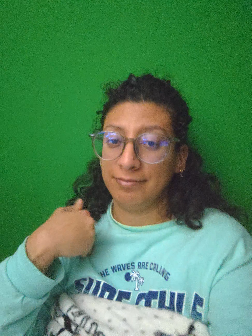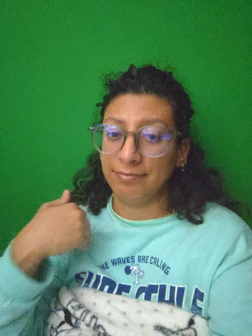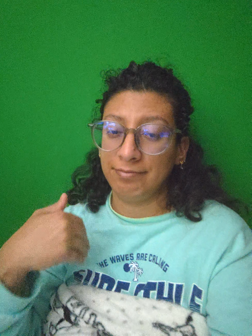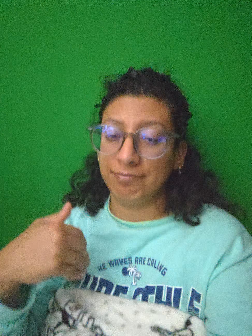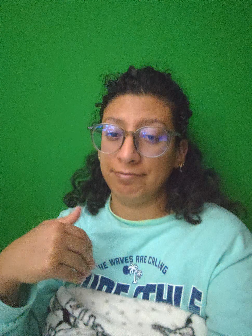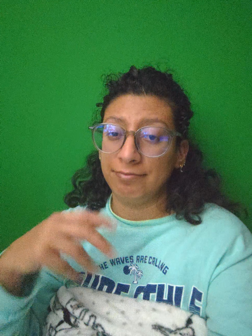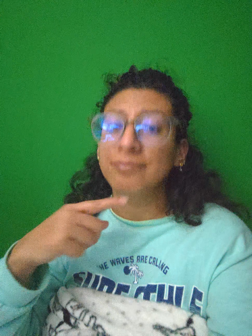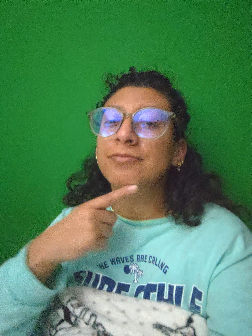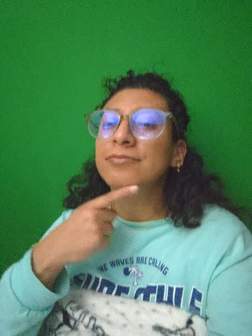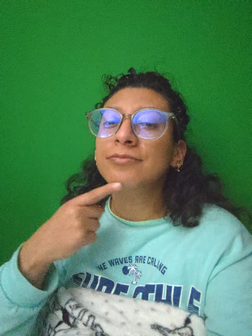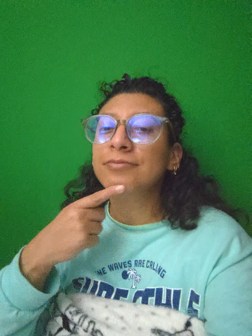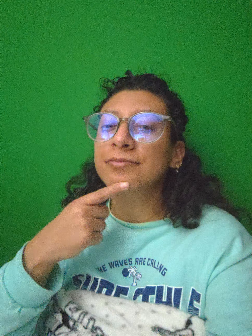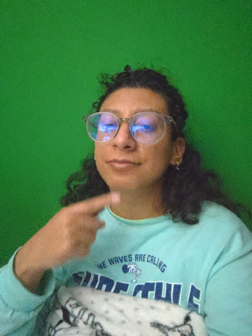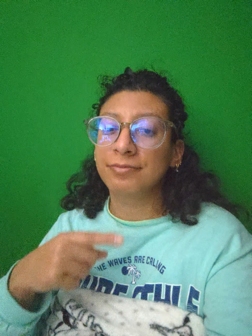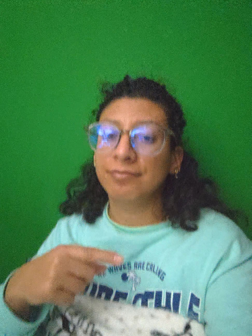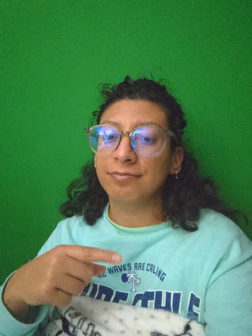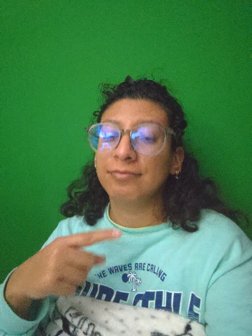chin